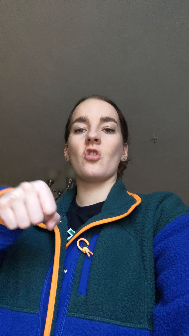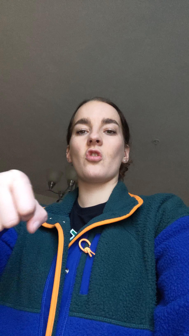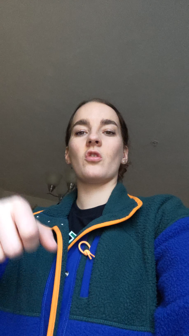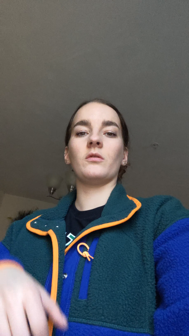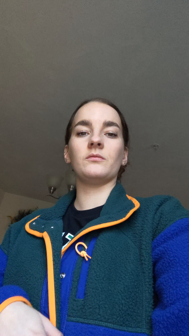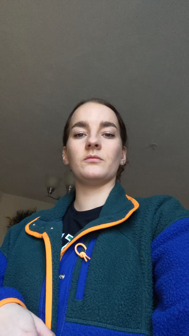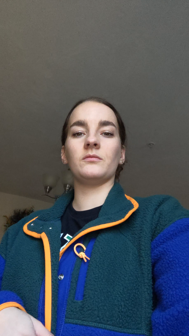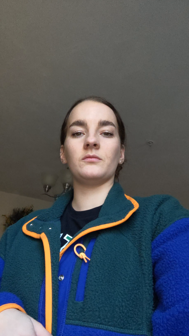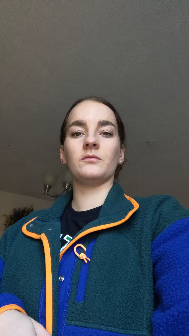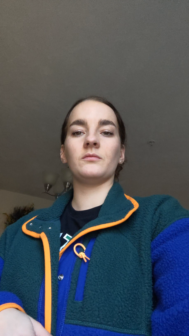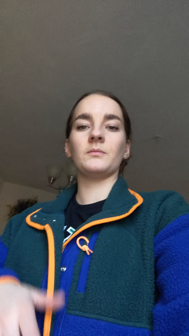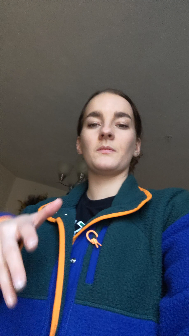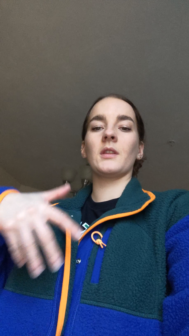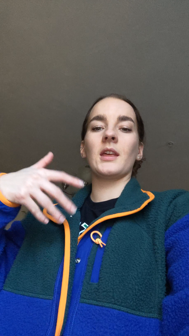pants